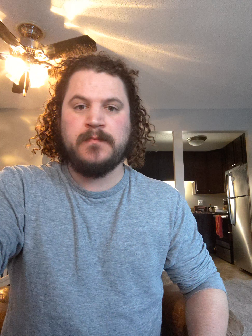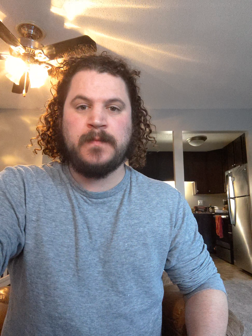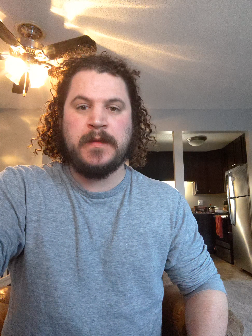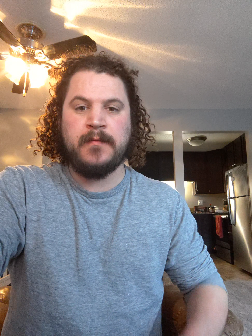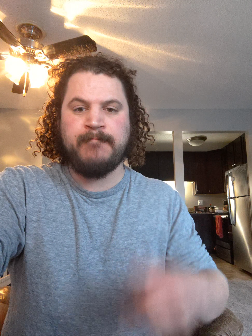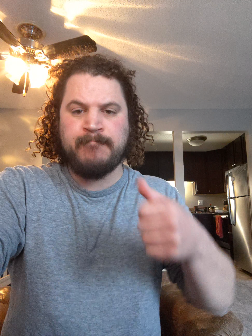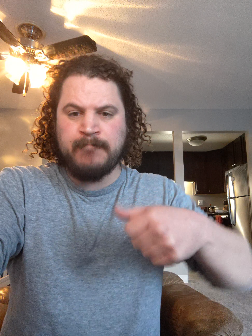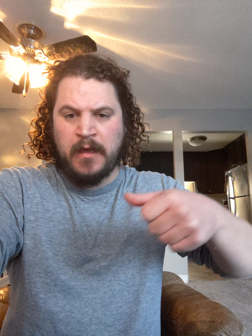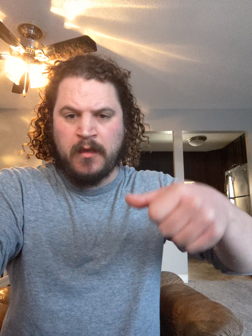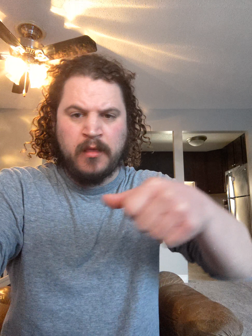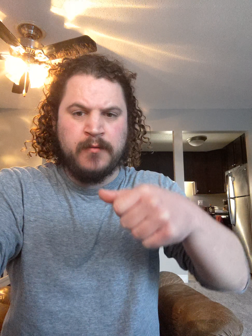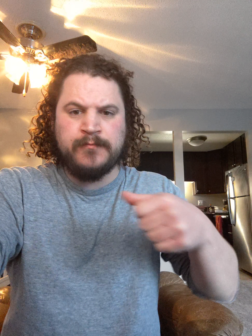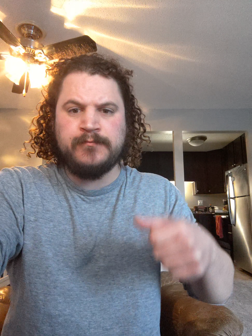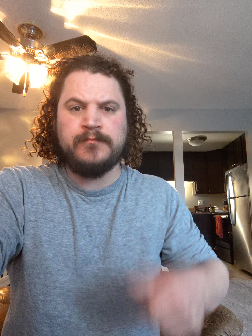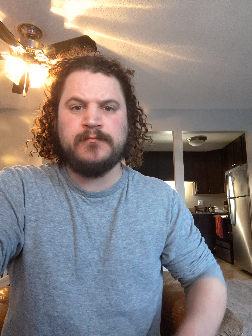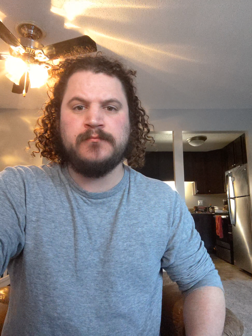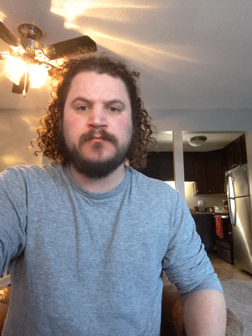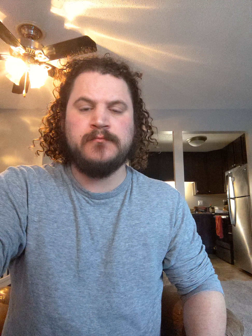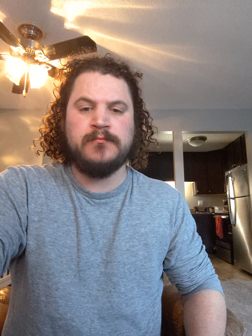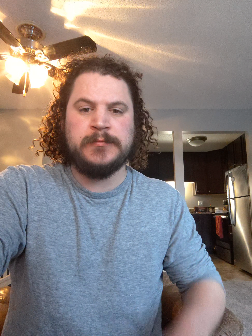puzzle